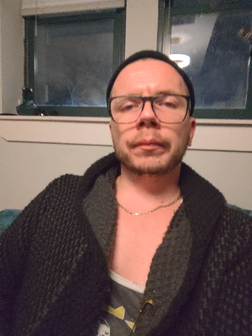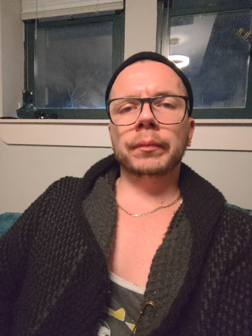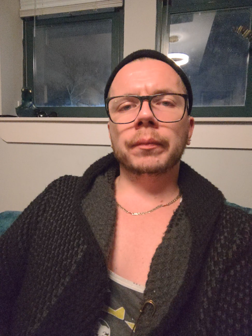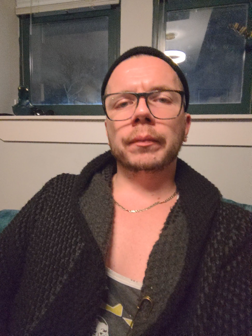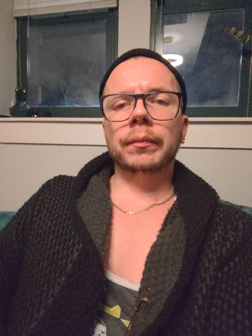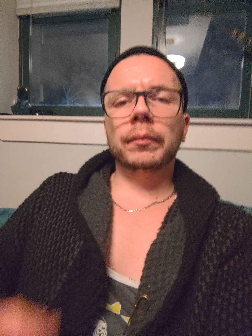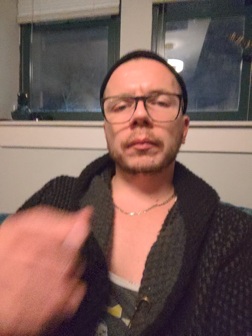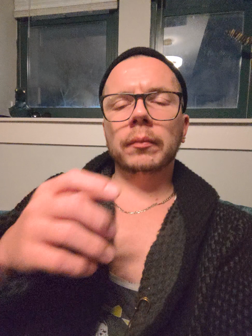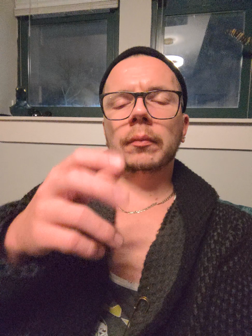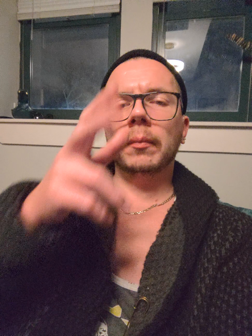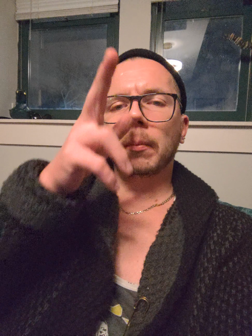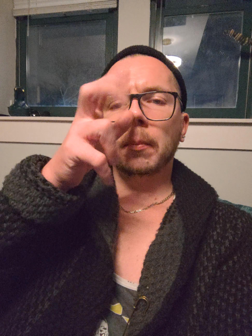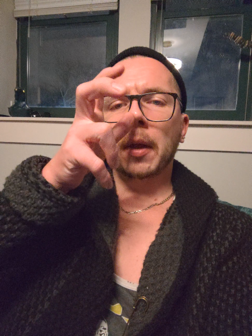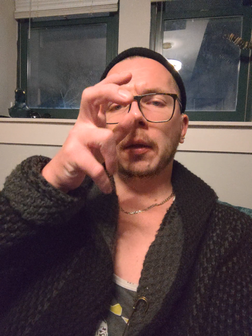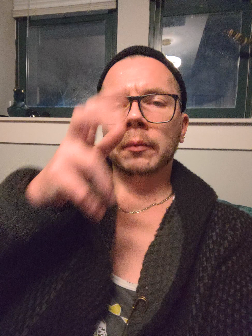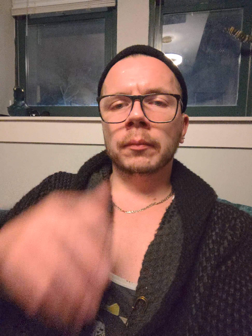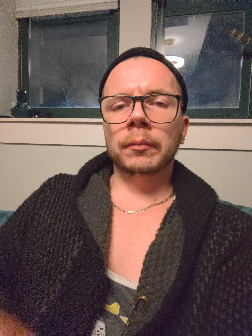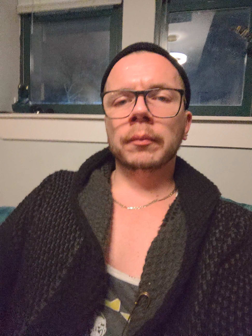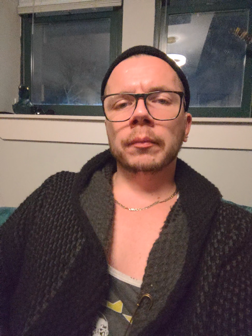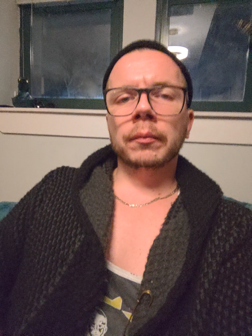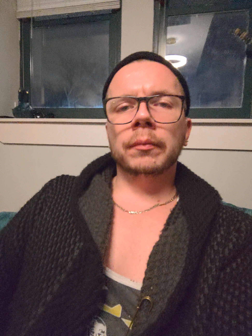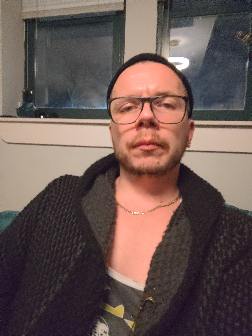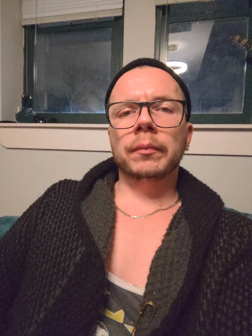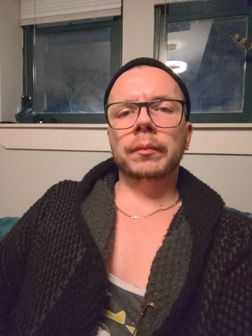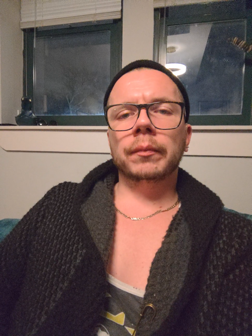bug